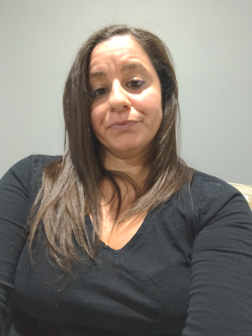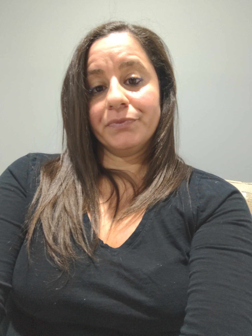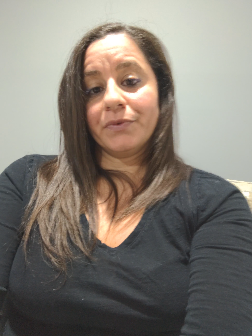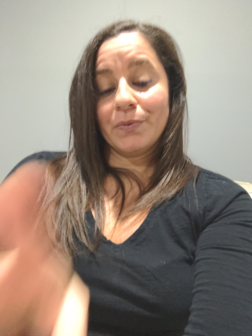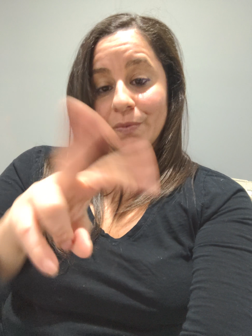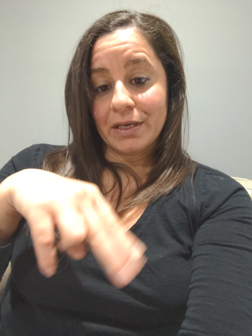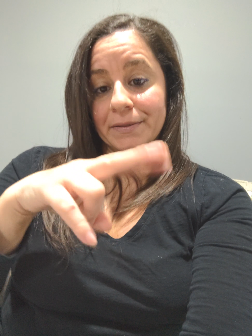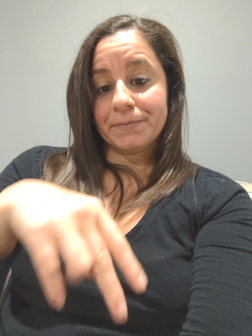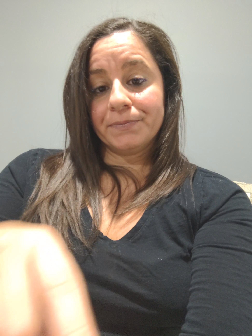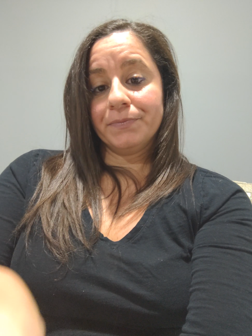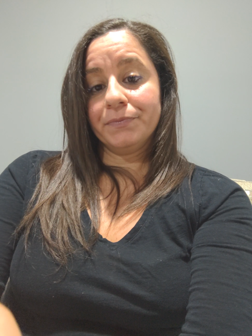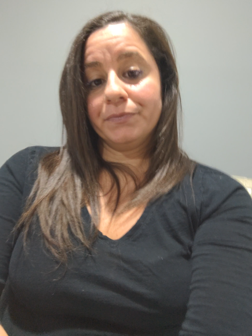read